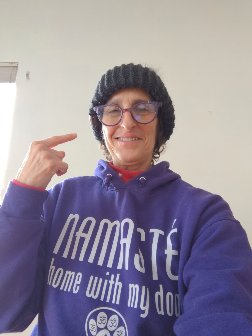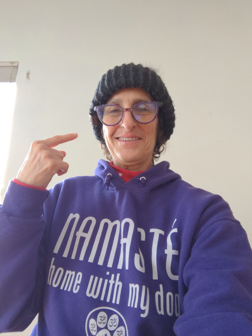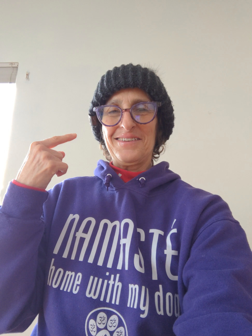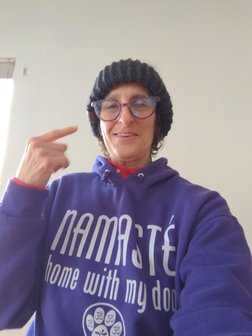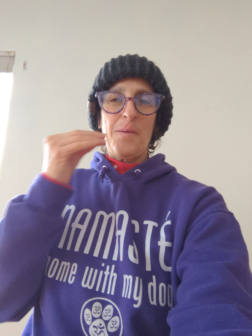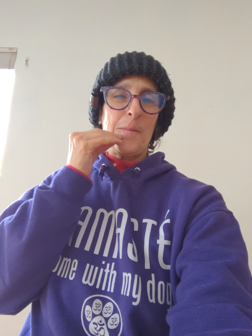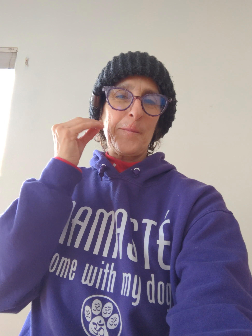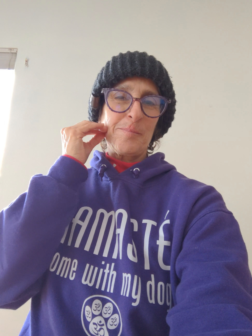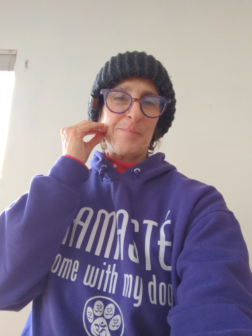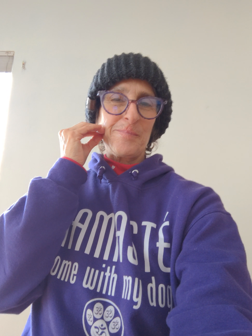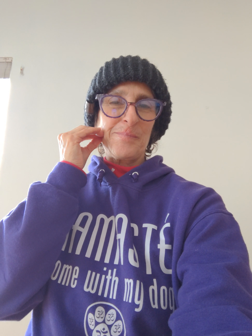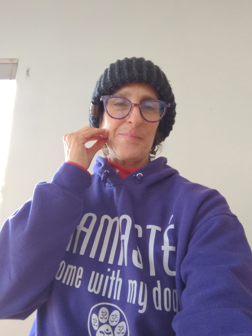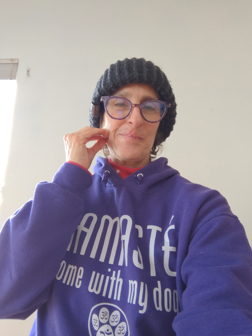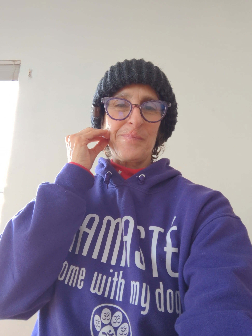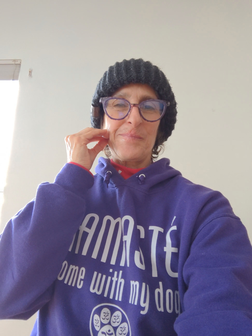home